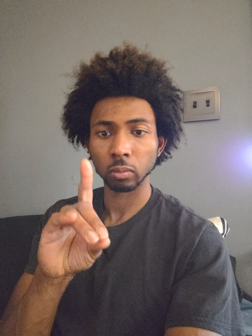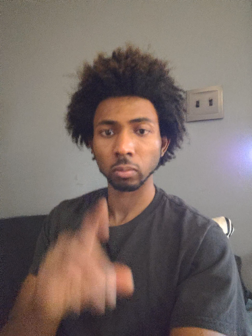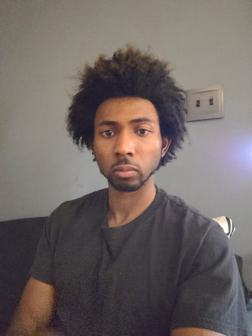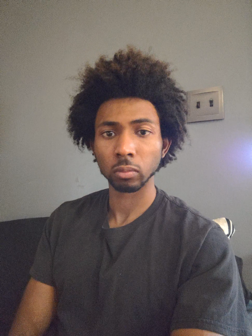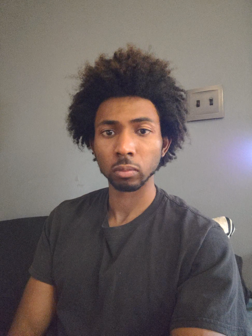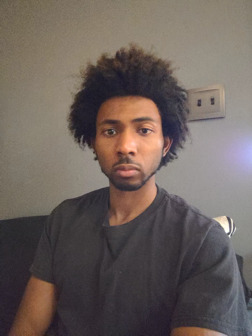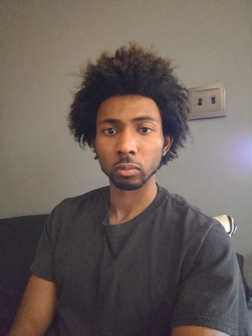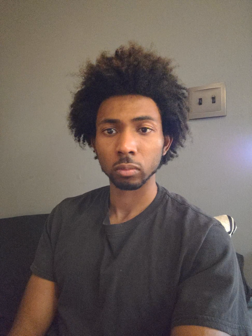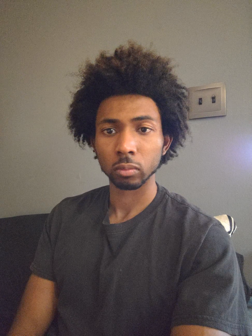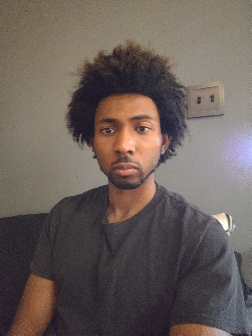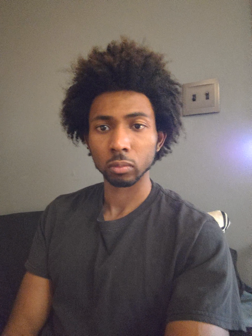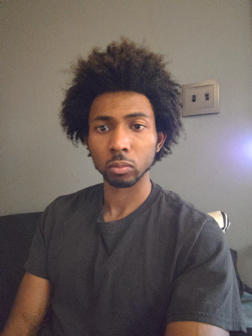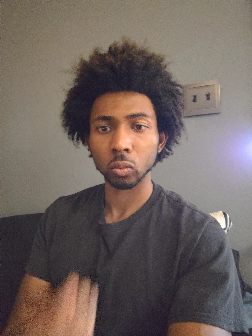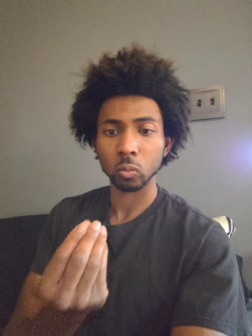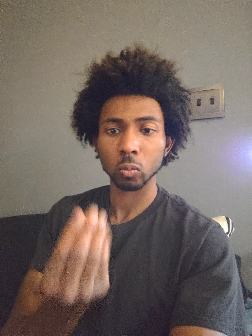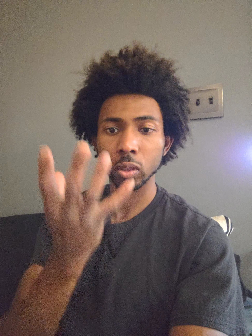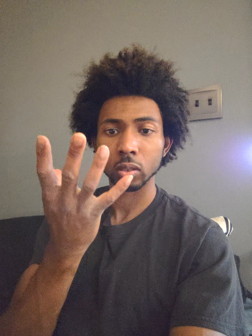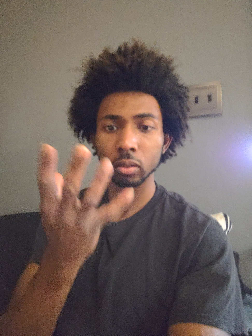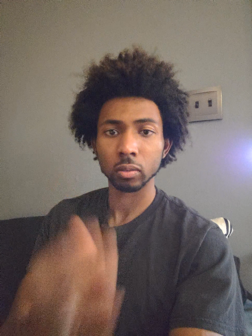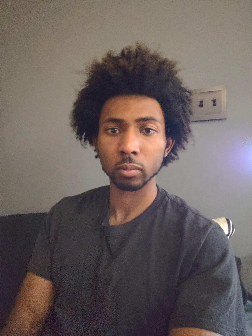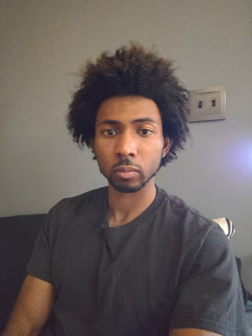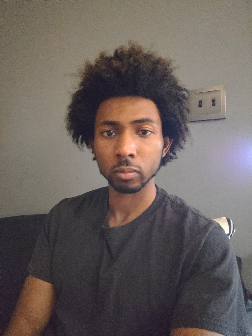plants